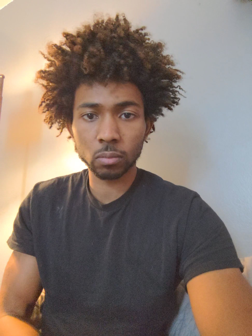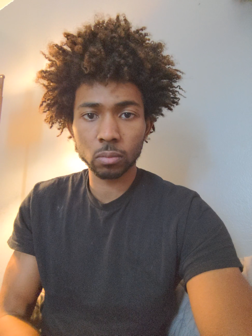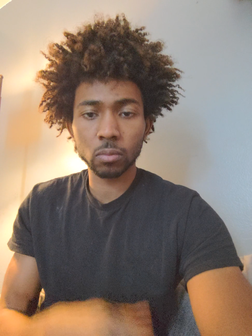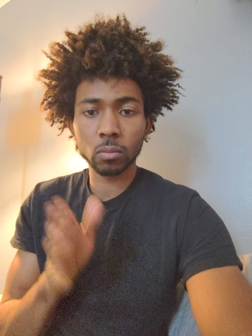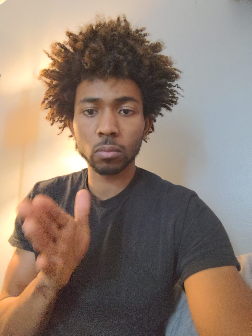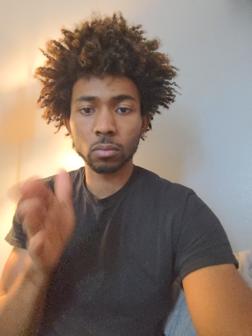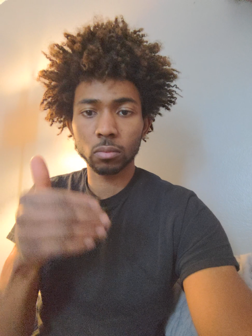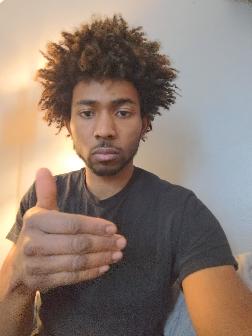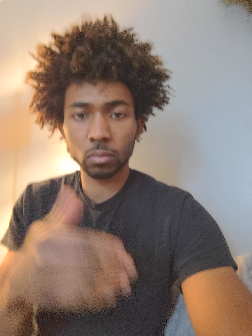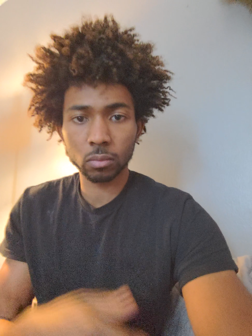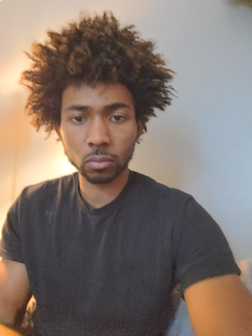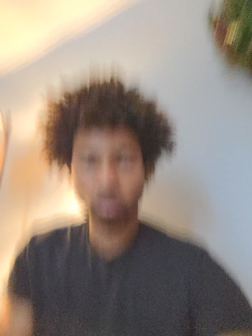room